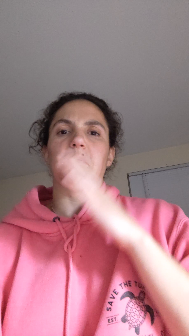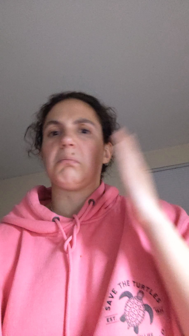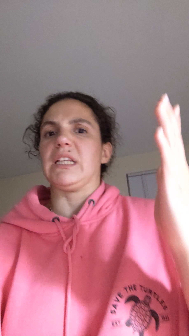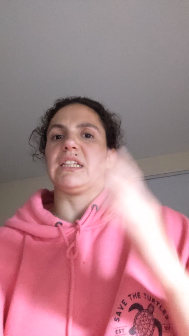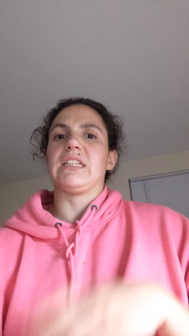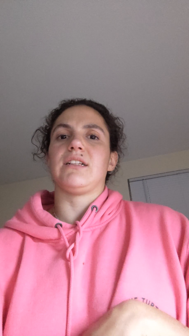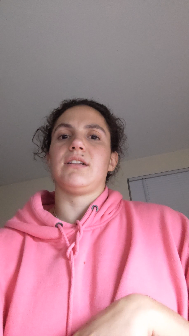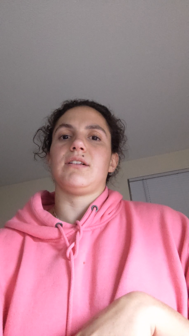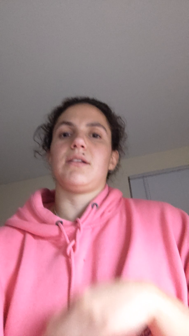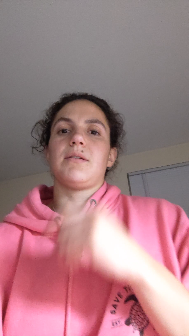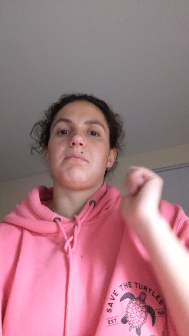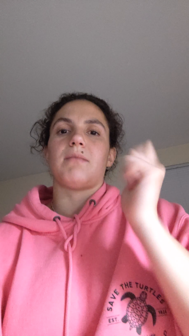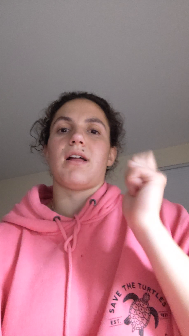bat